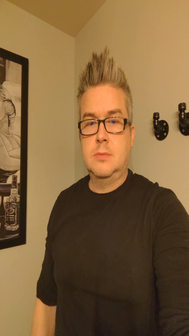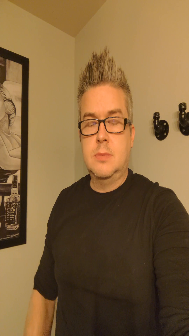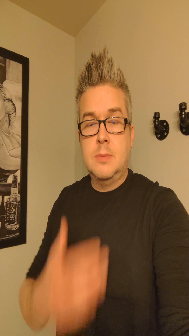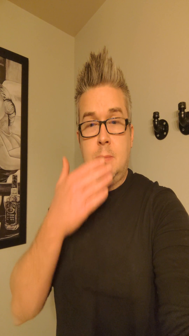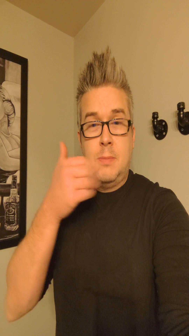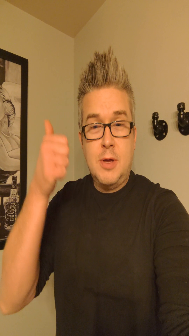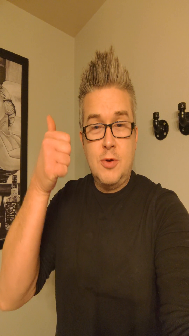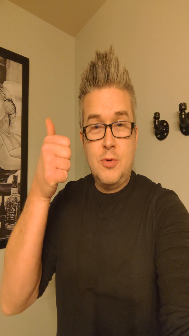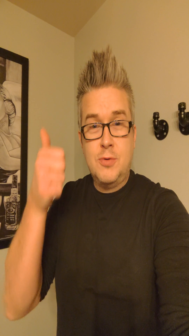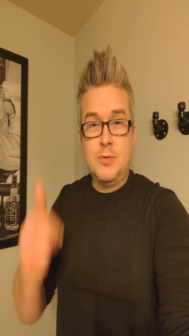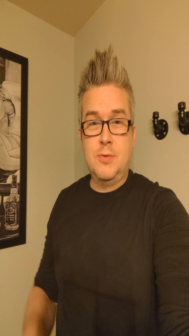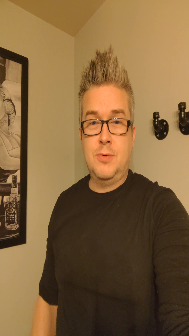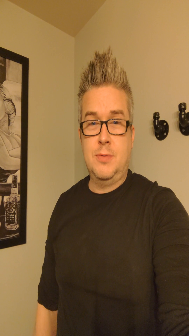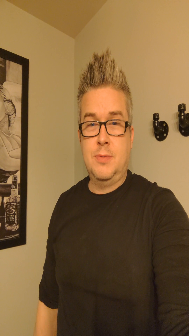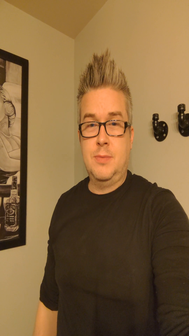better